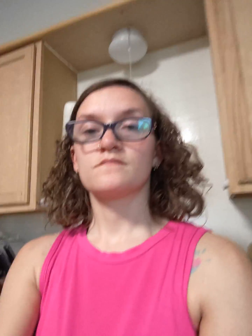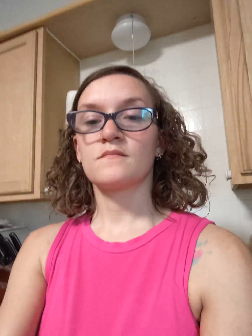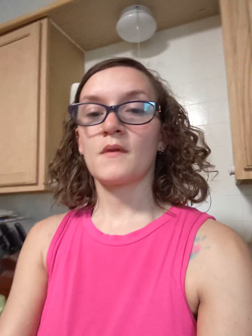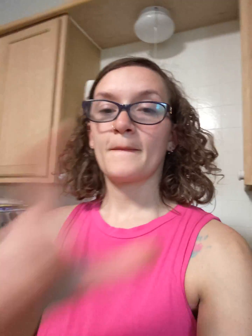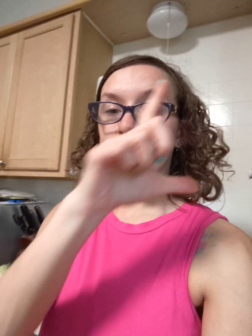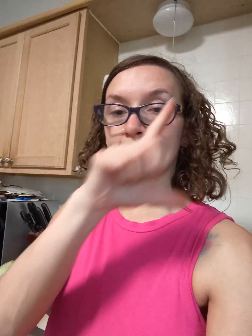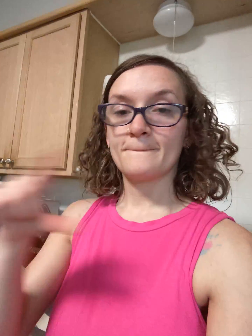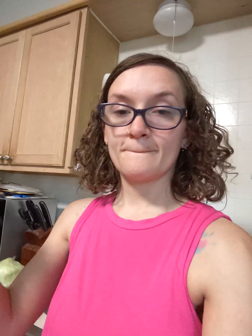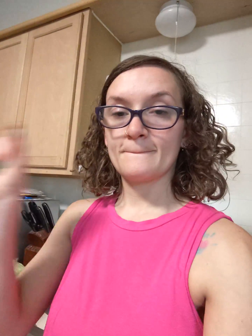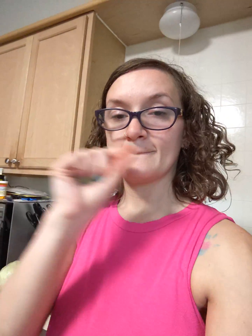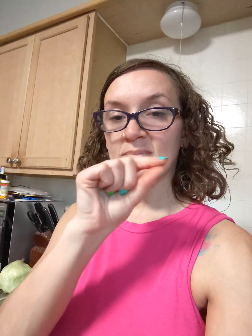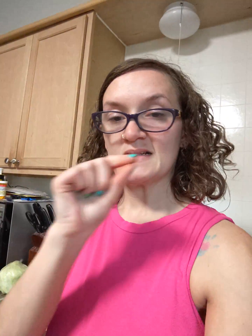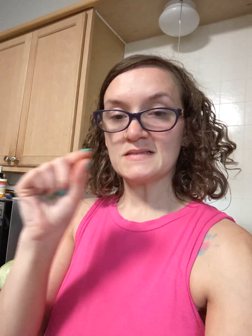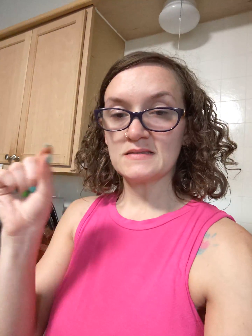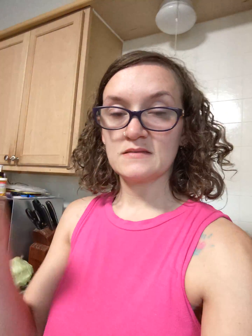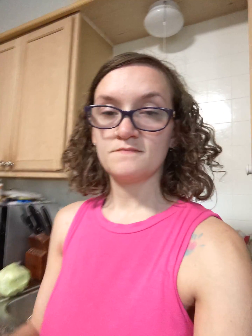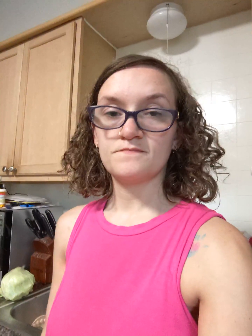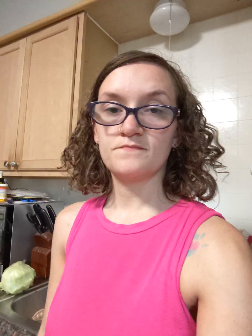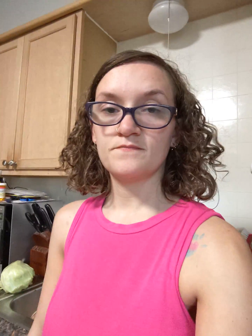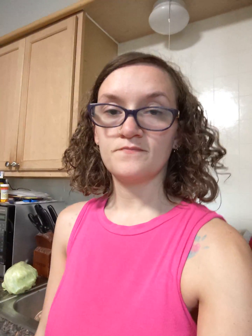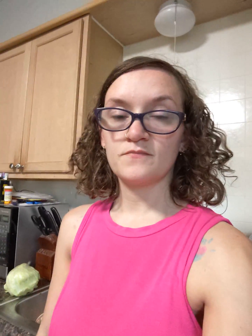peas